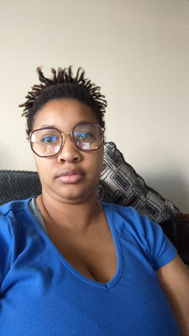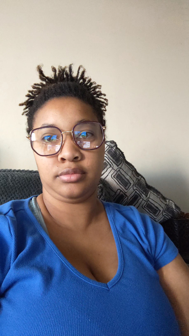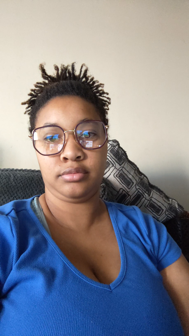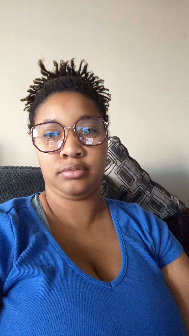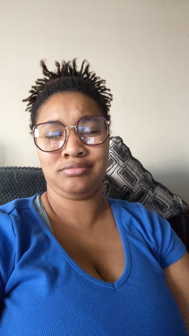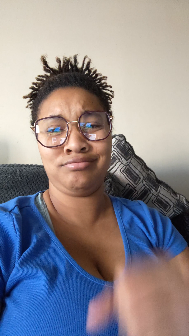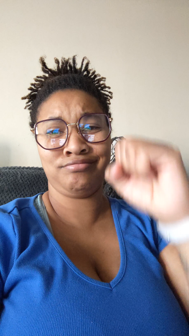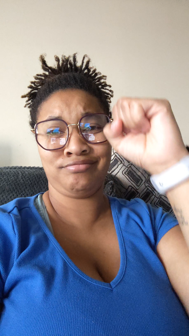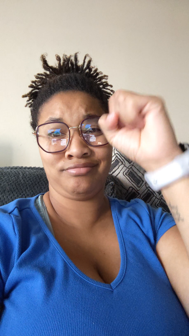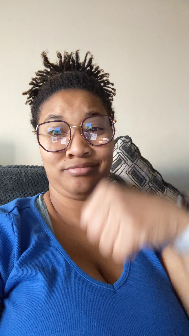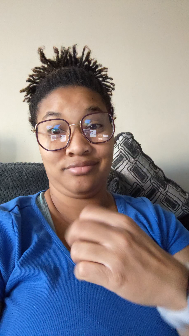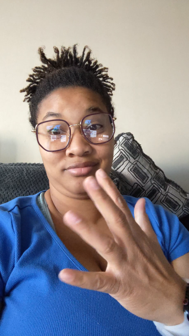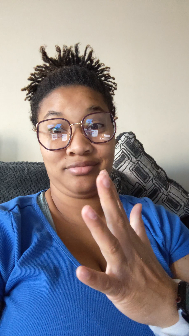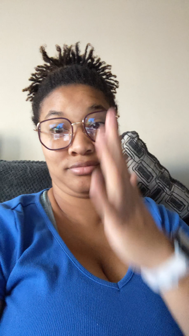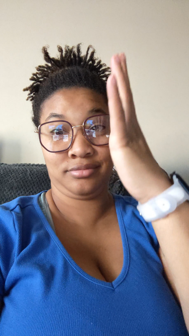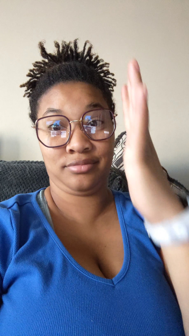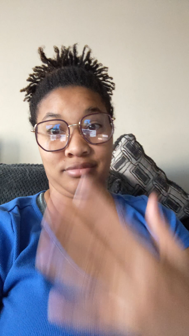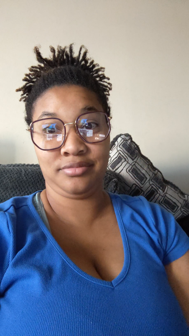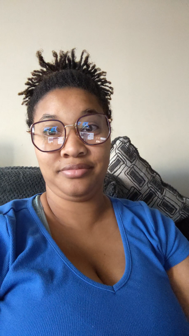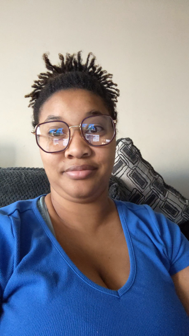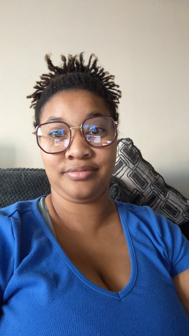gloves